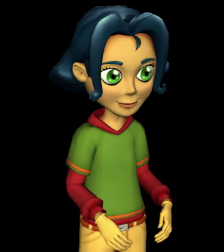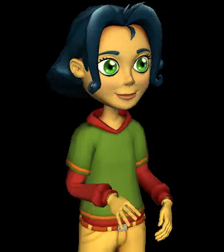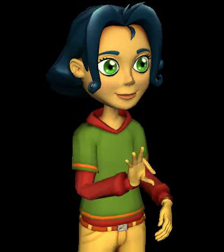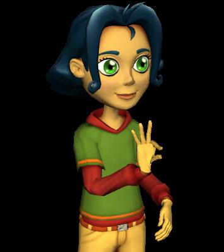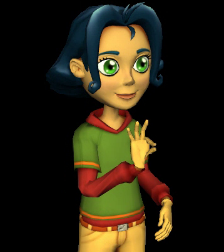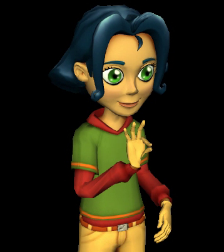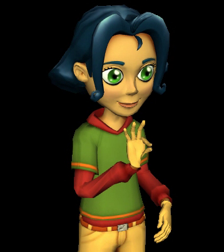دعوة